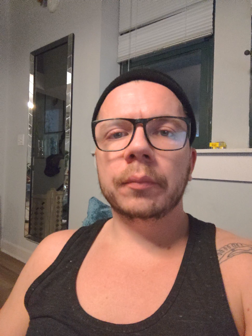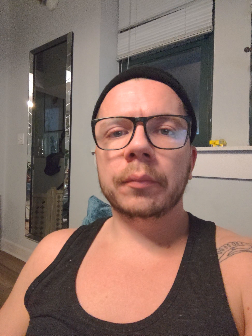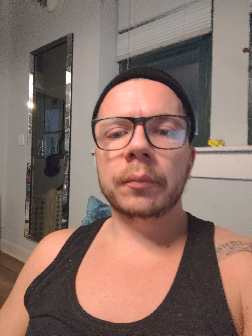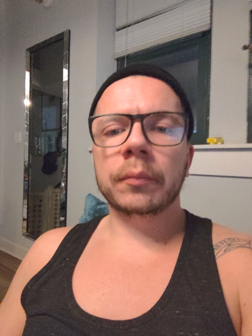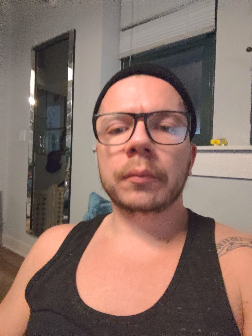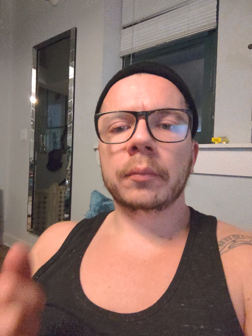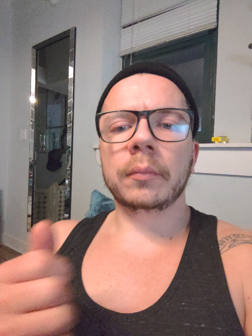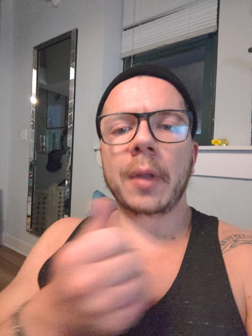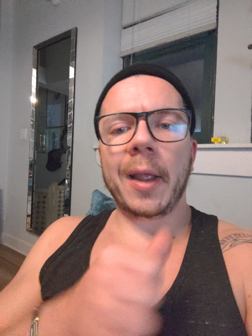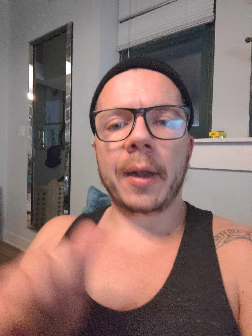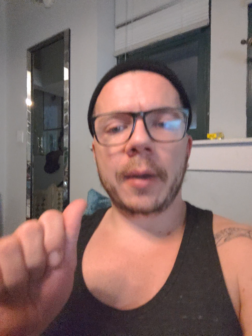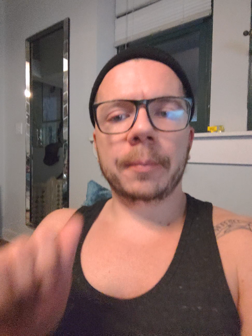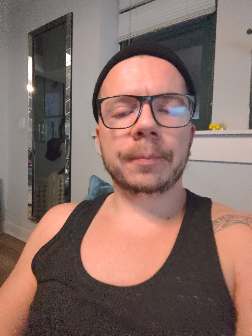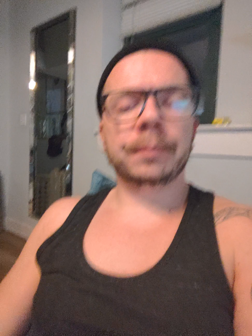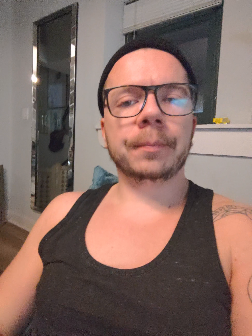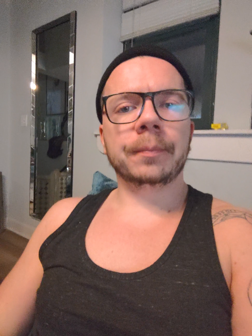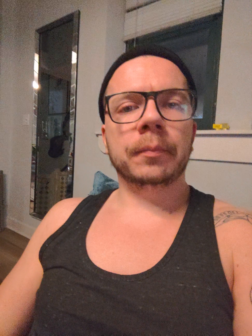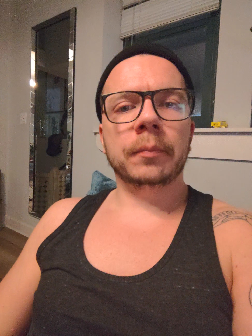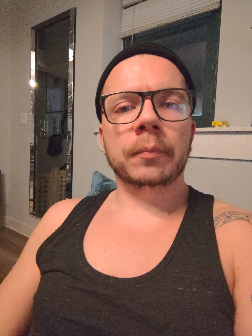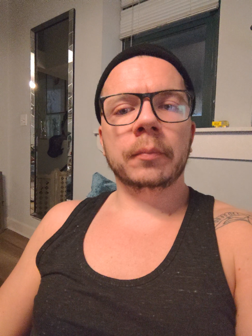any